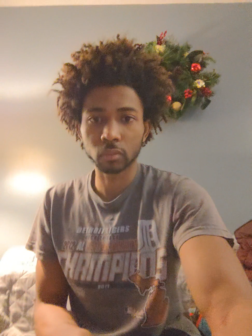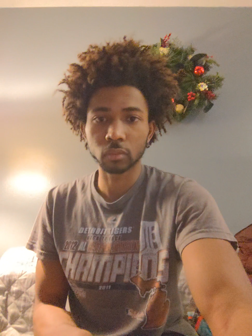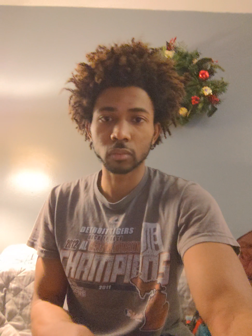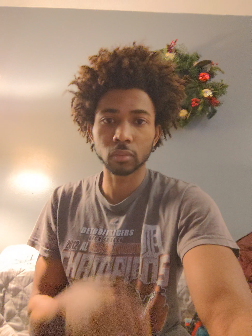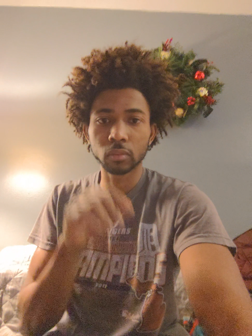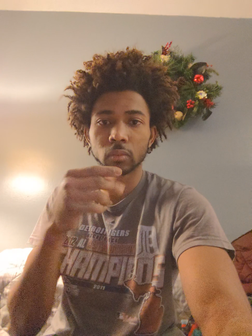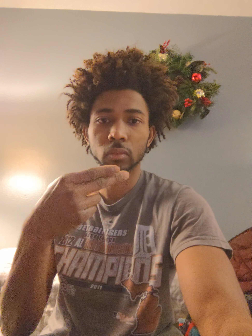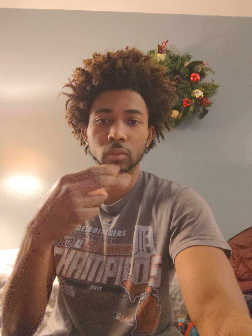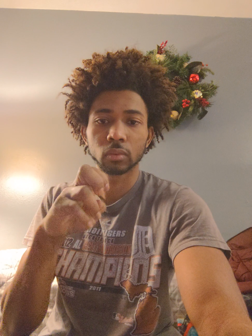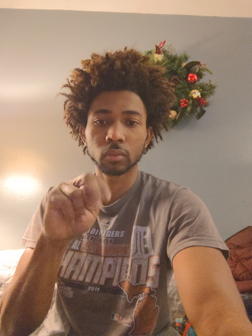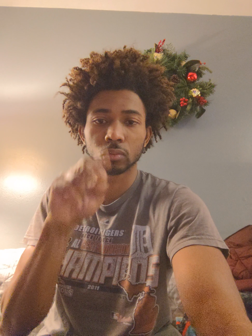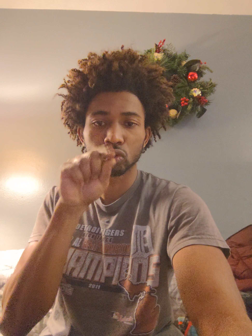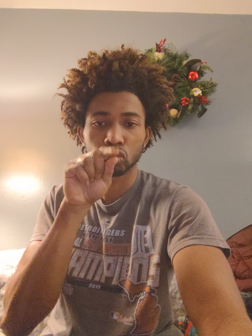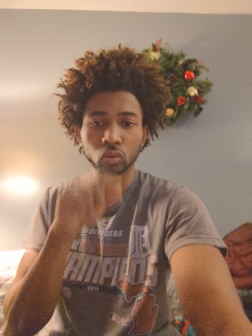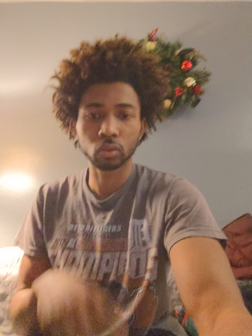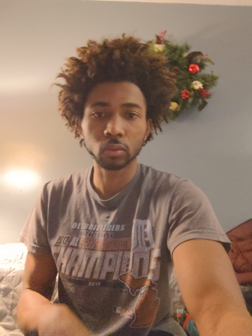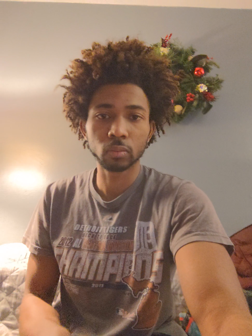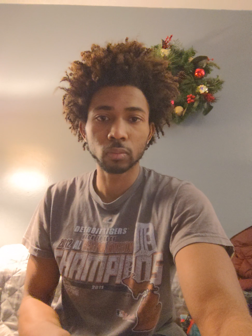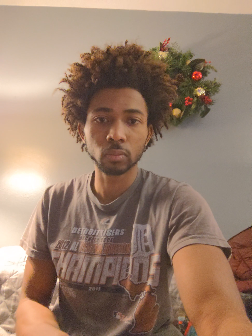hen